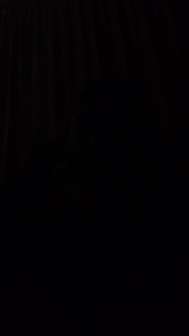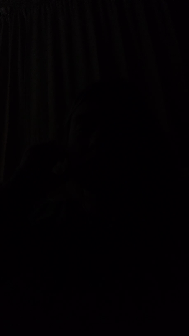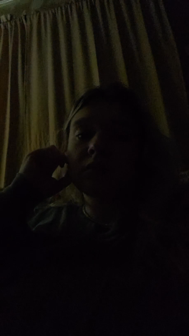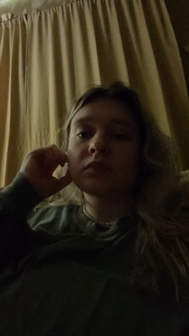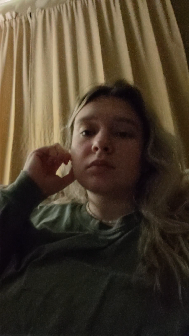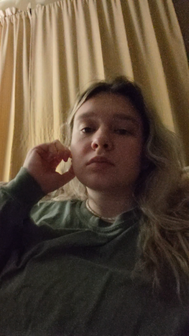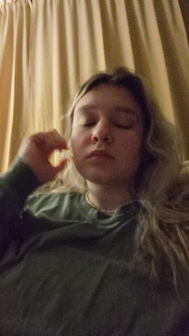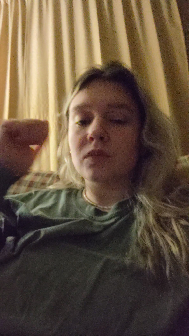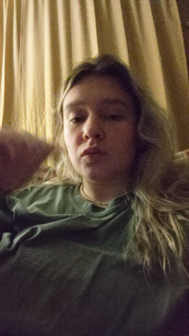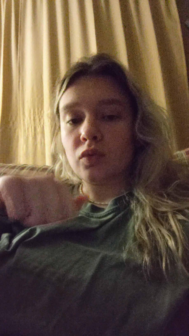rock